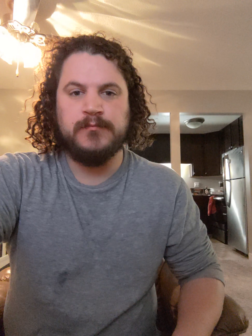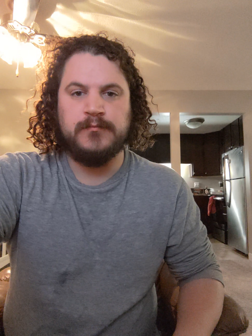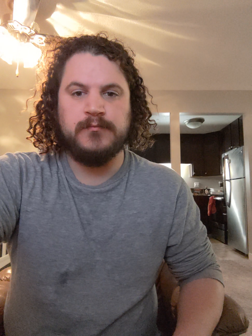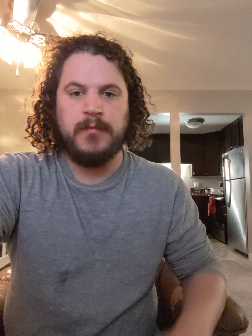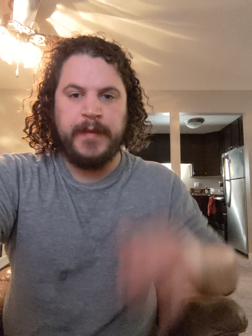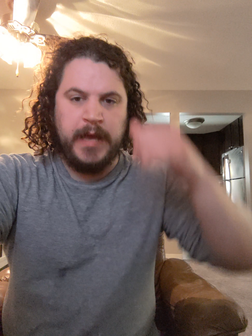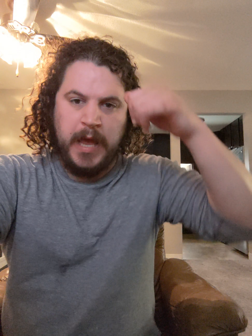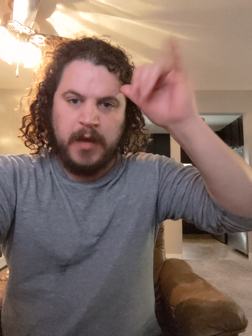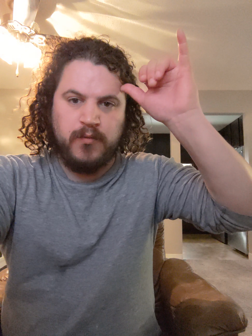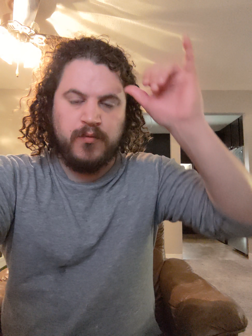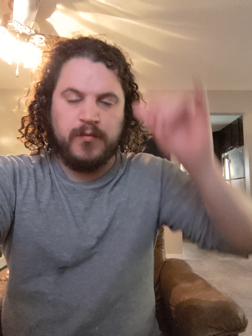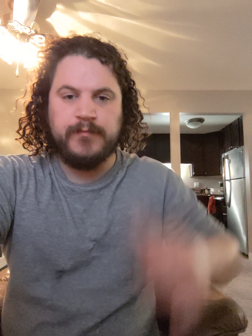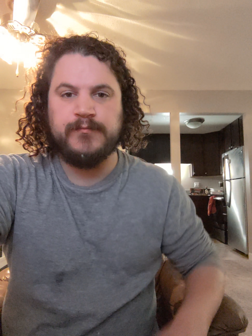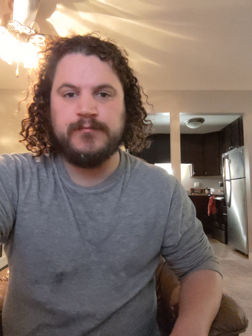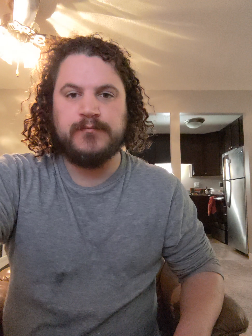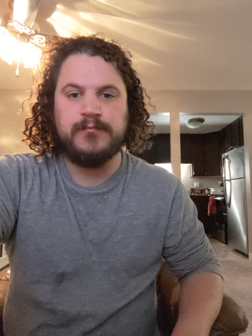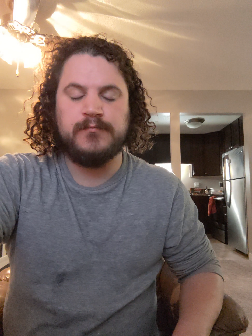cow